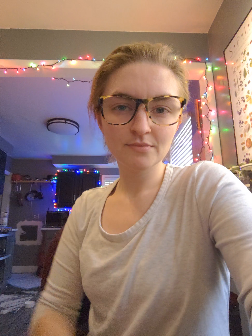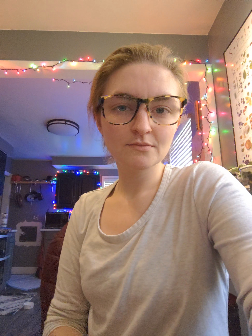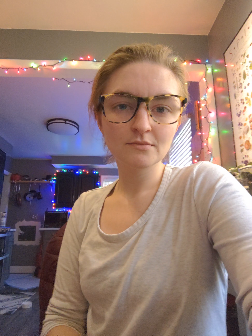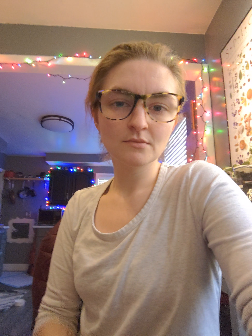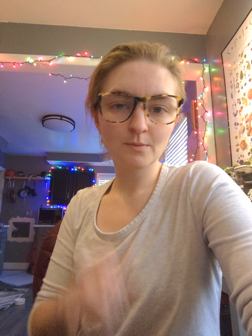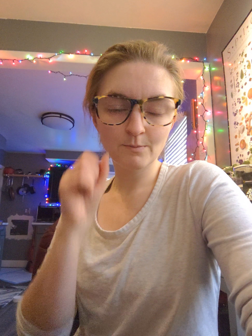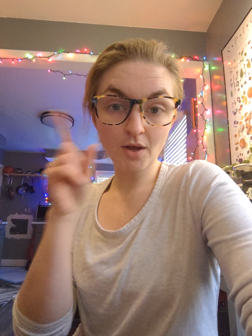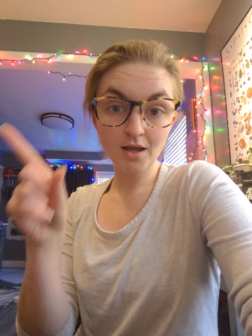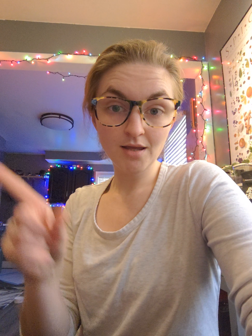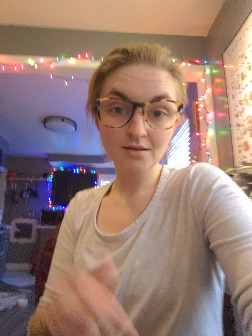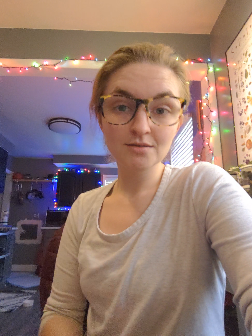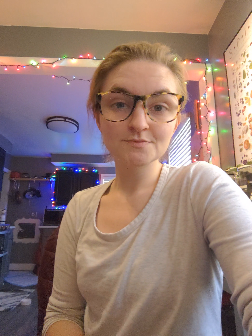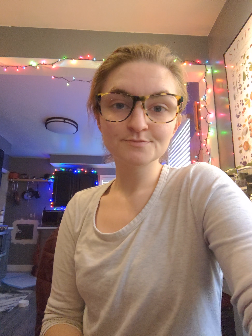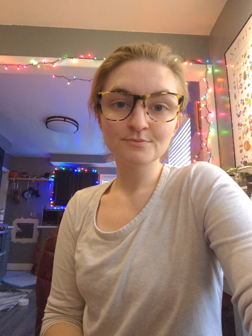wake